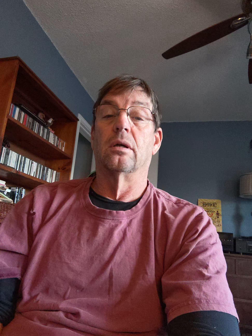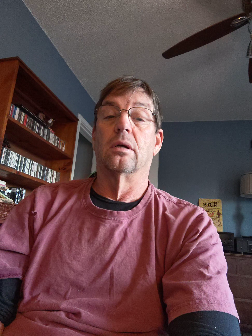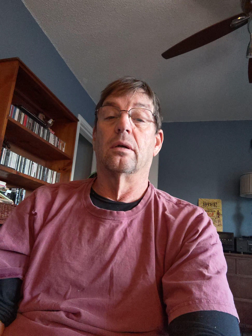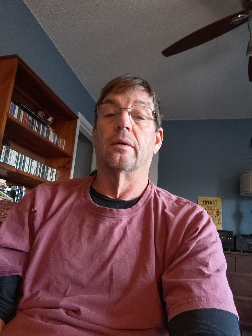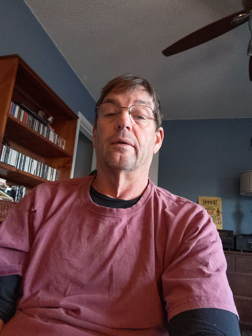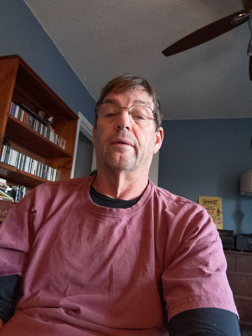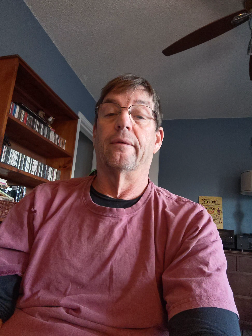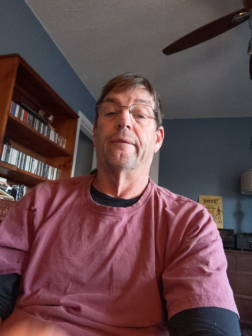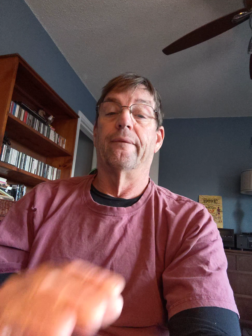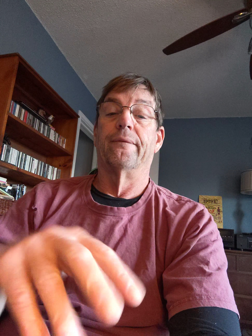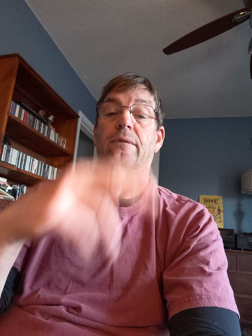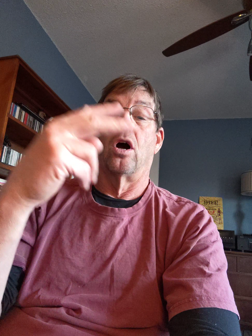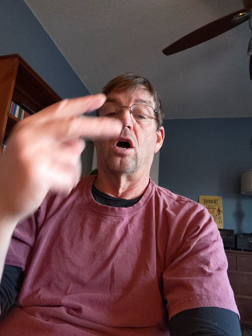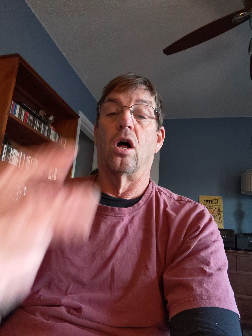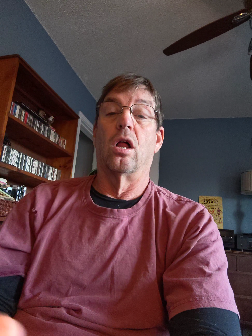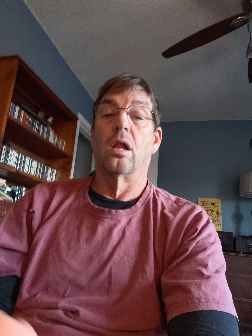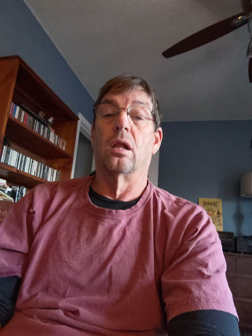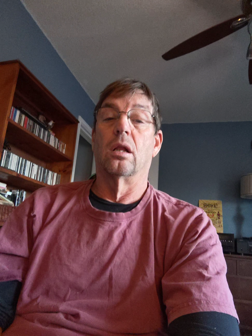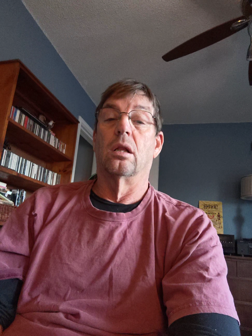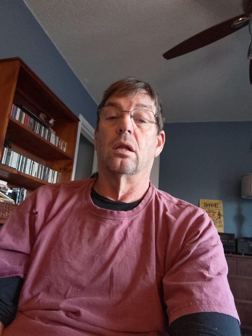fall